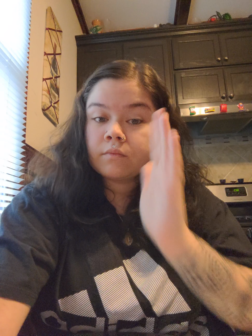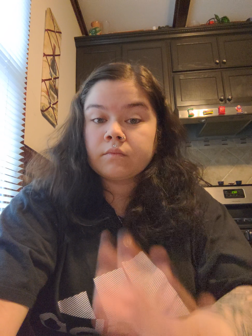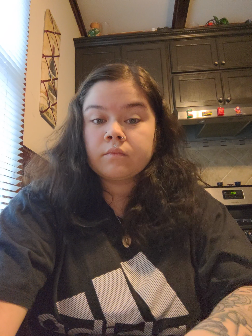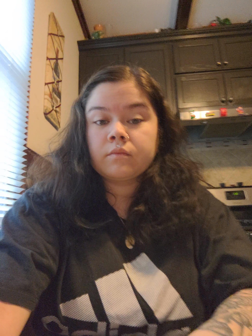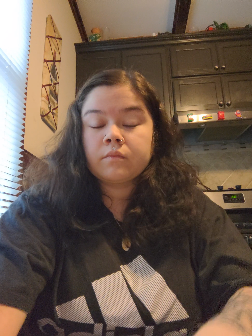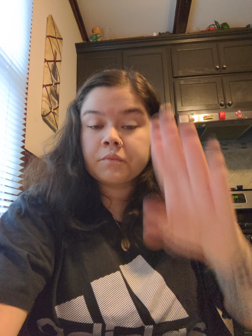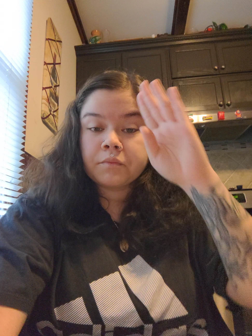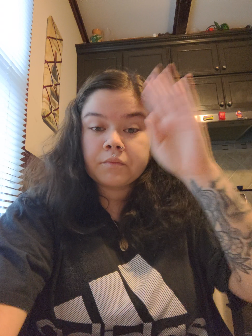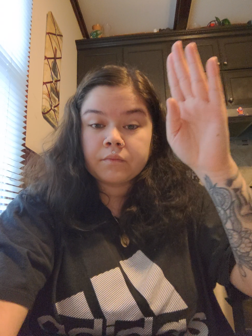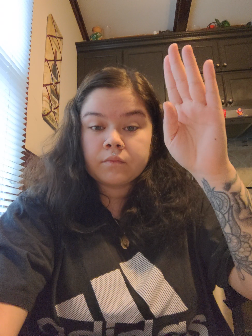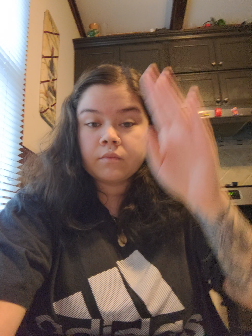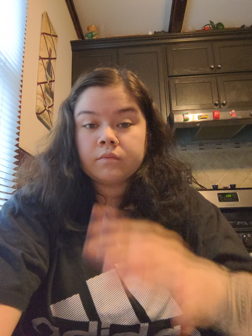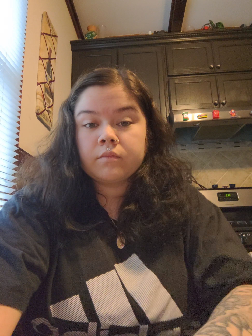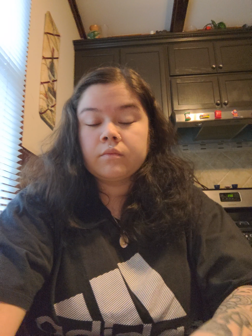hello